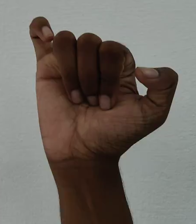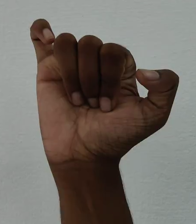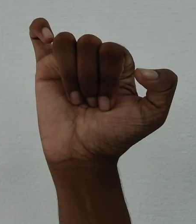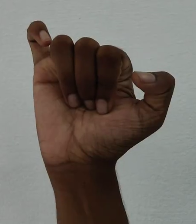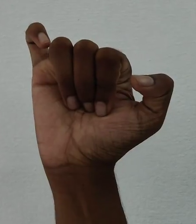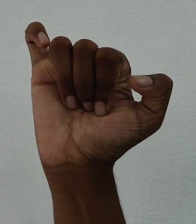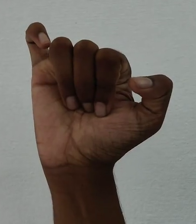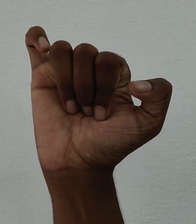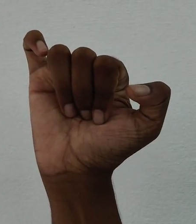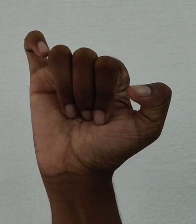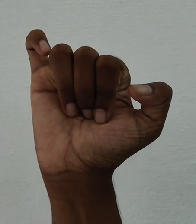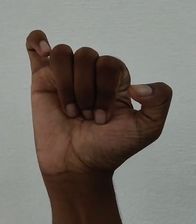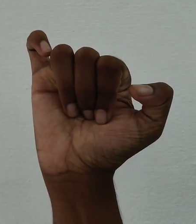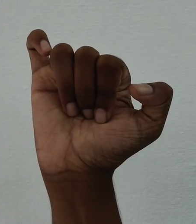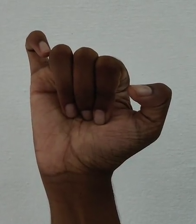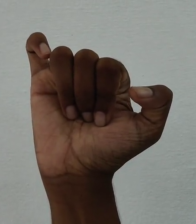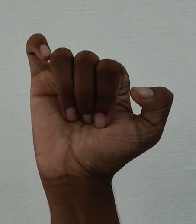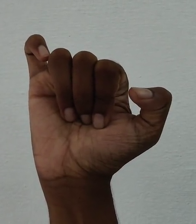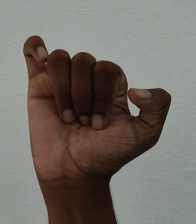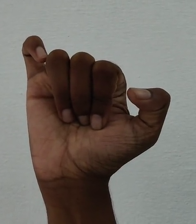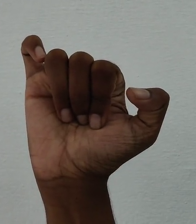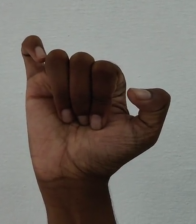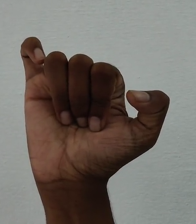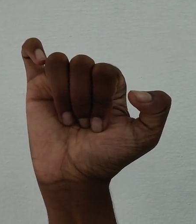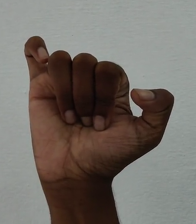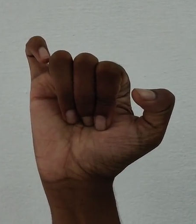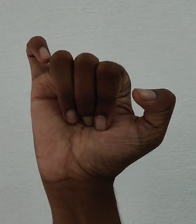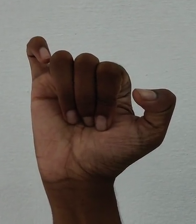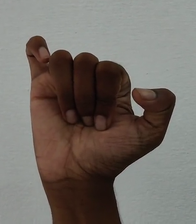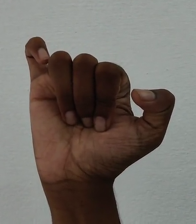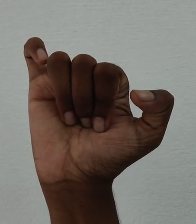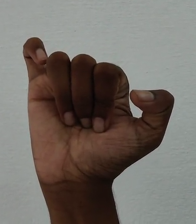ഋ